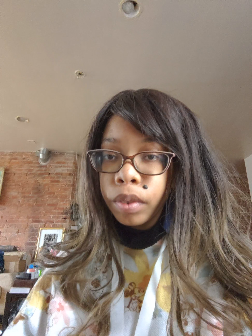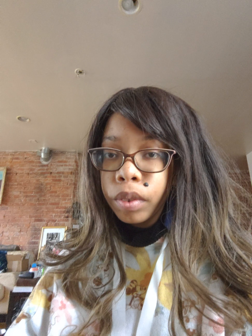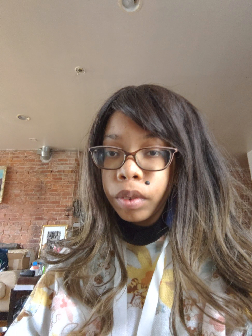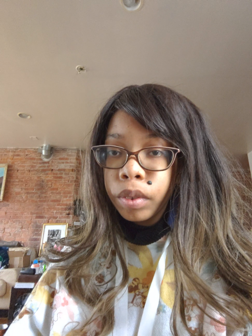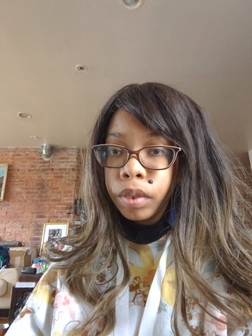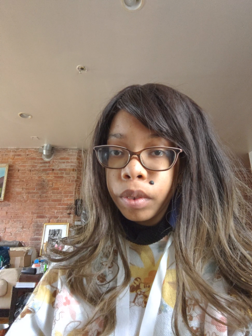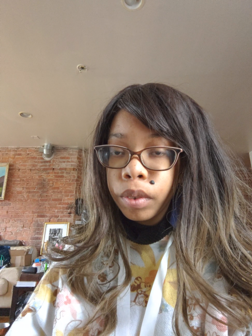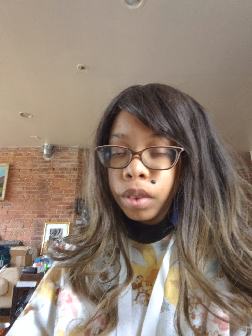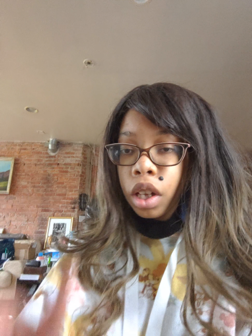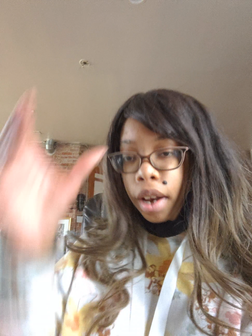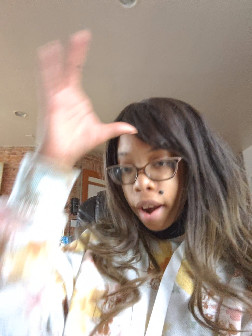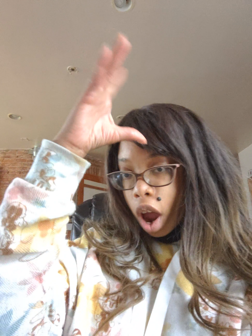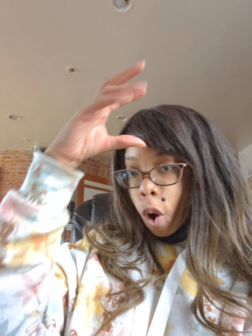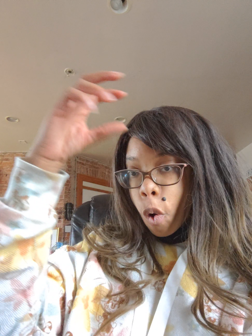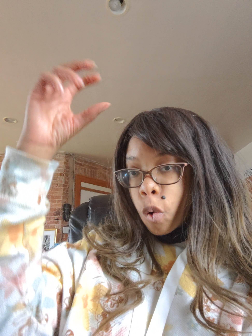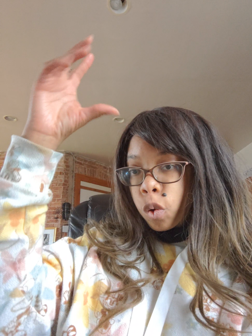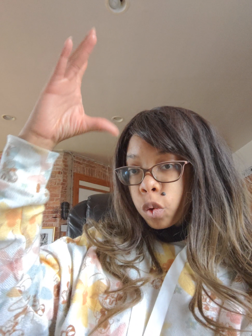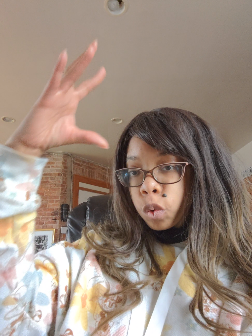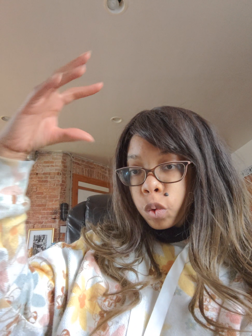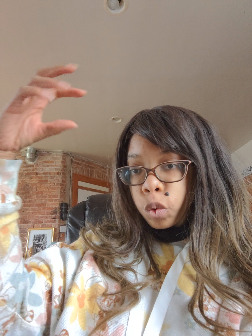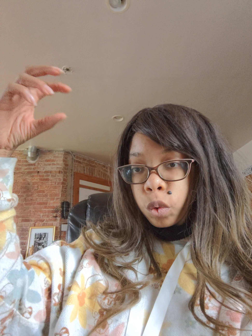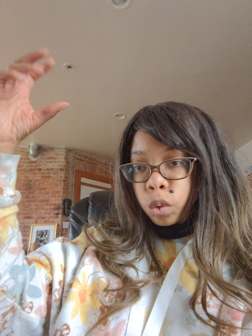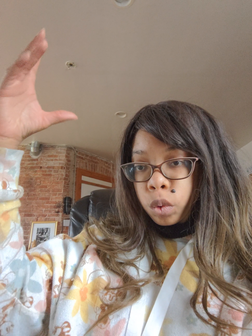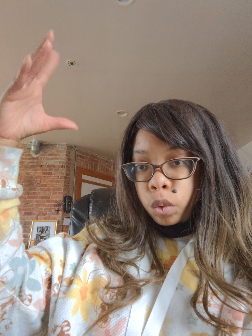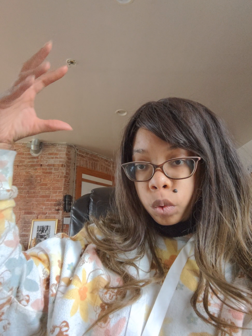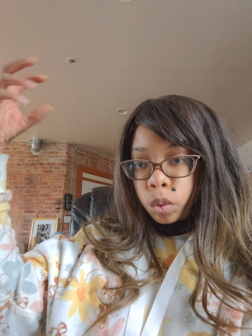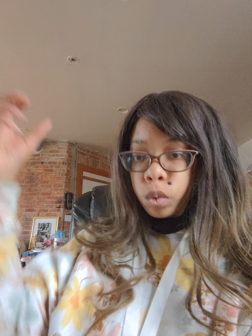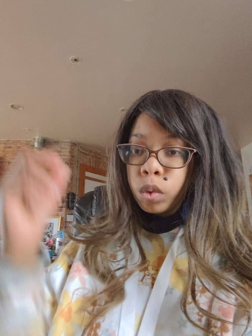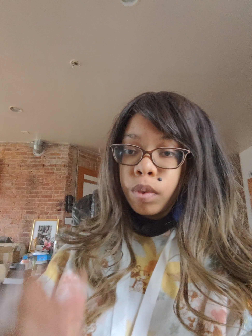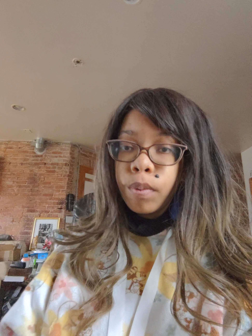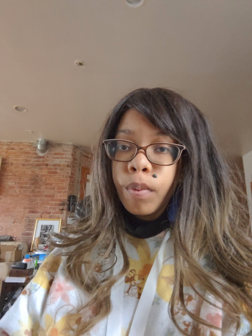cloud